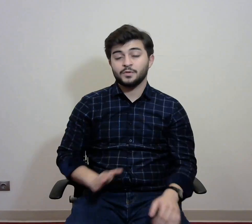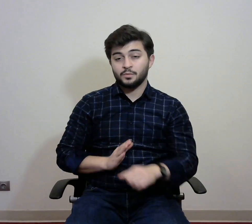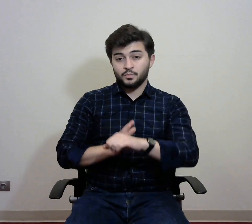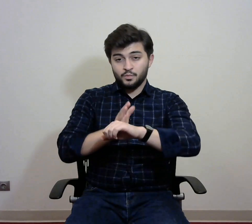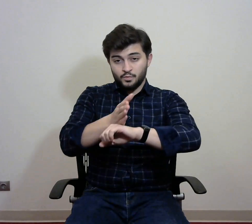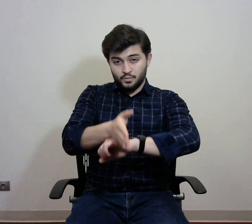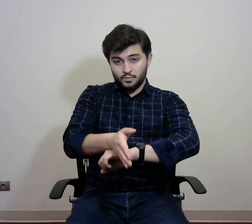müraciət